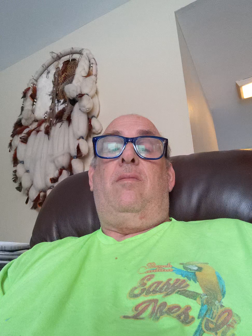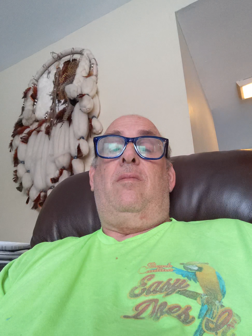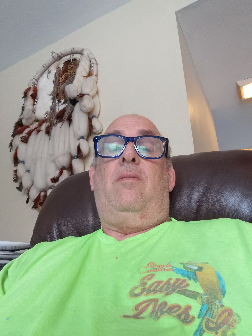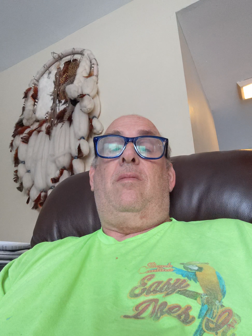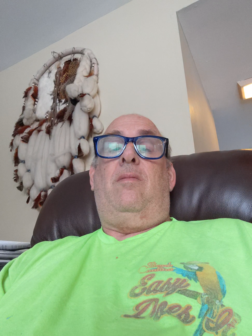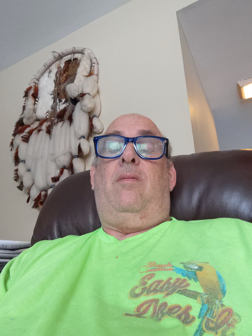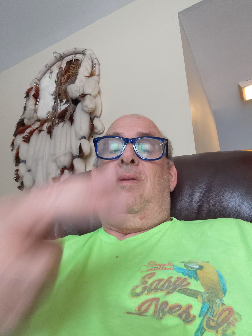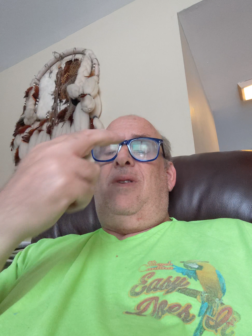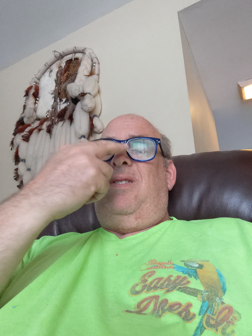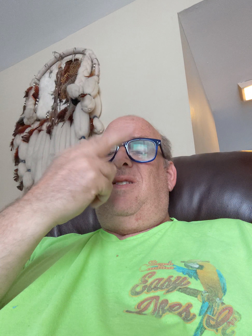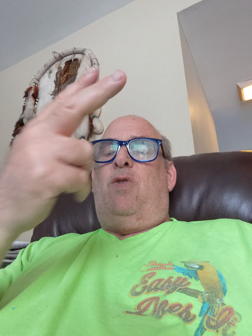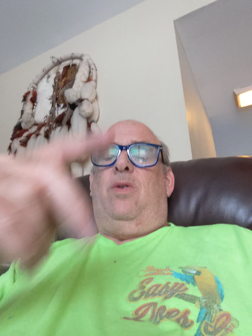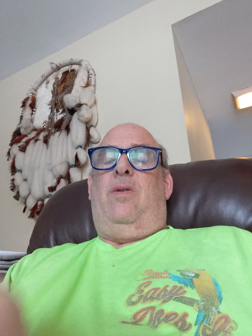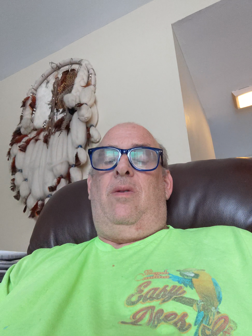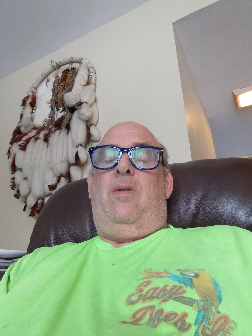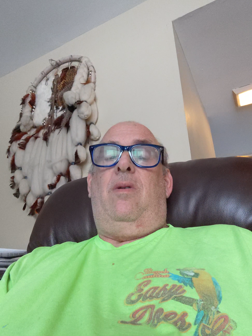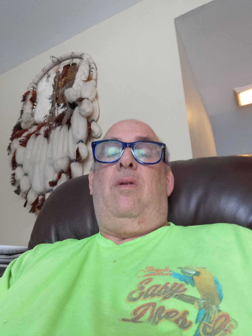see